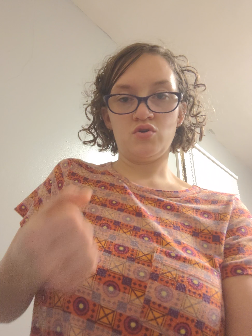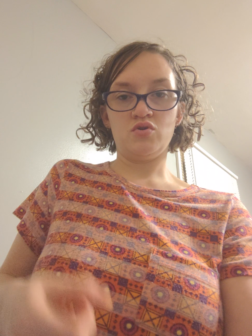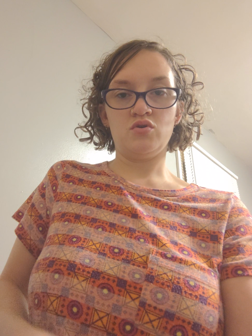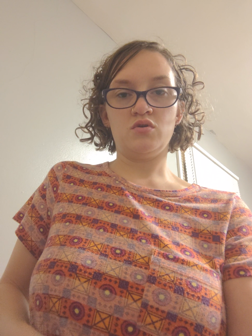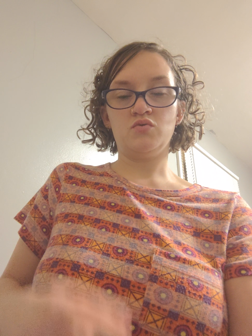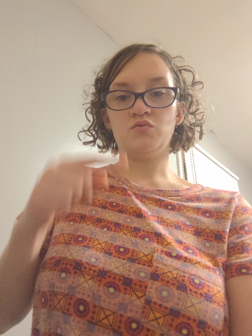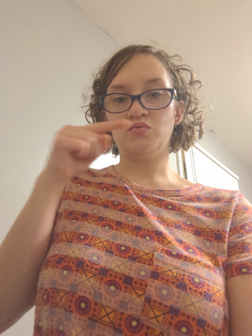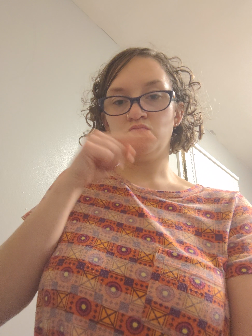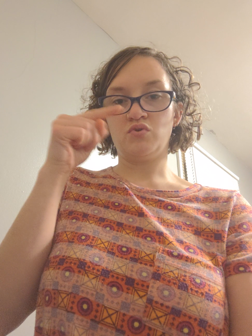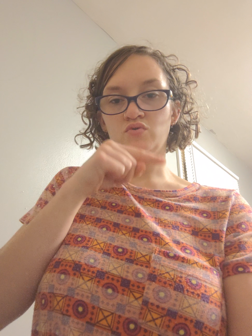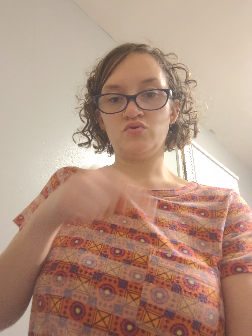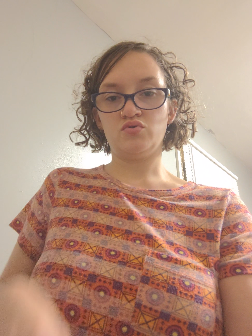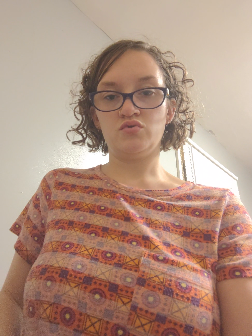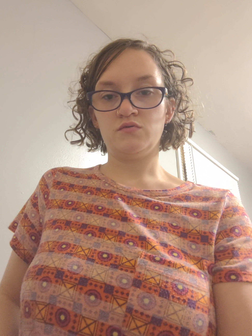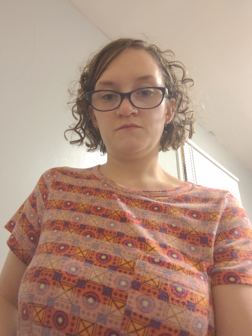toothbrush